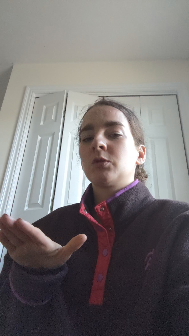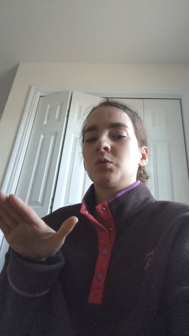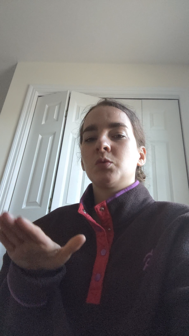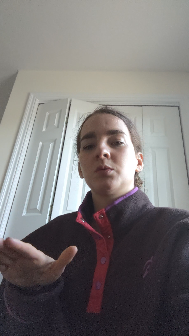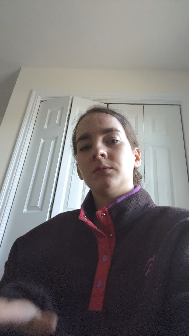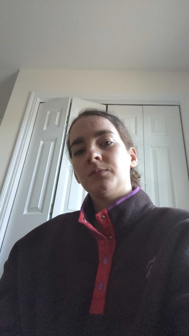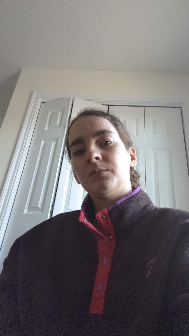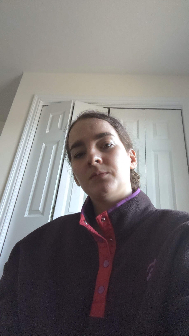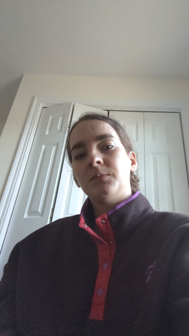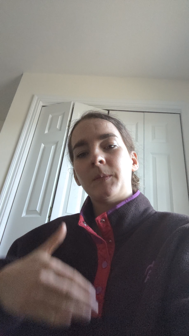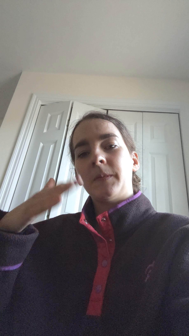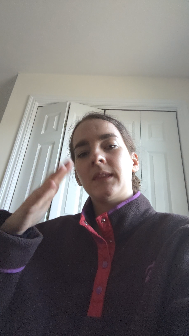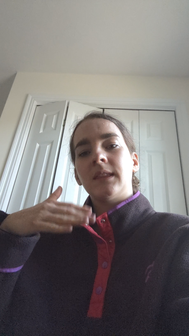build